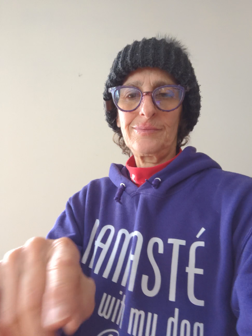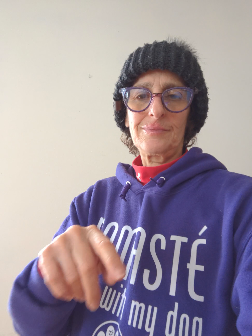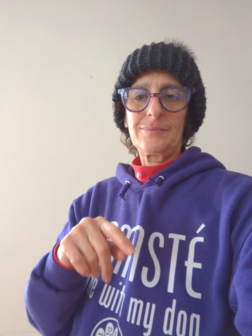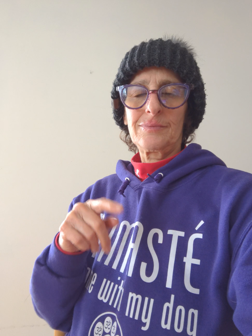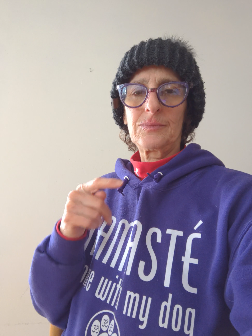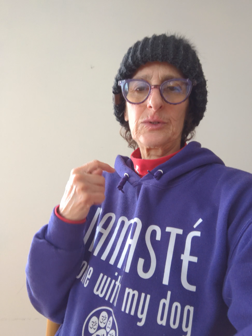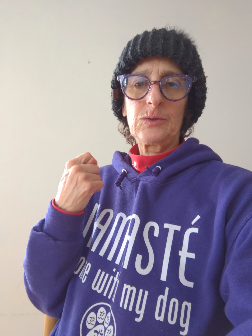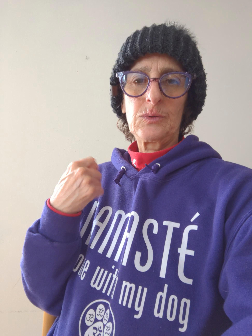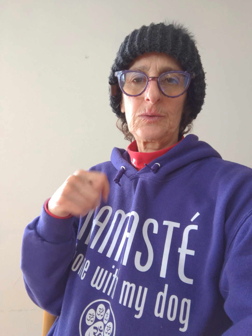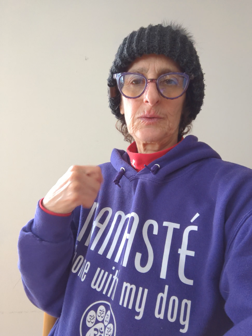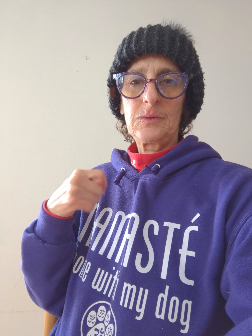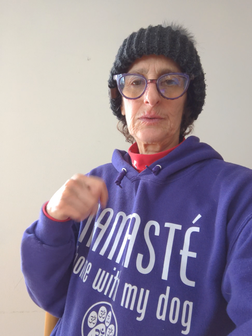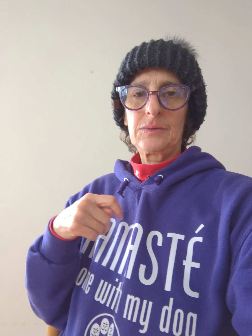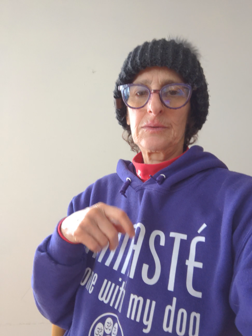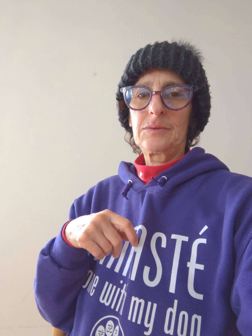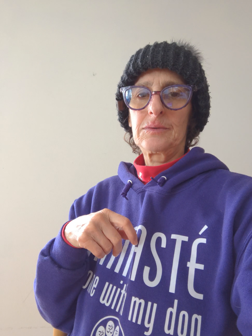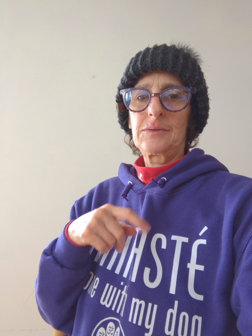toy